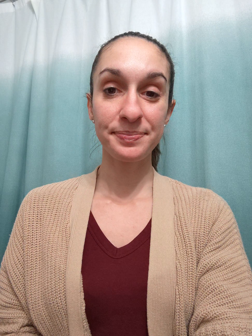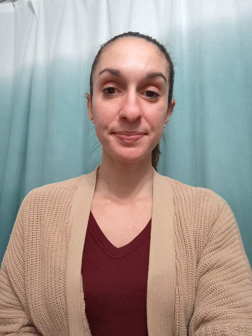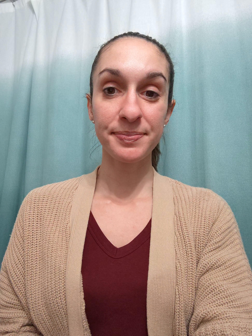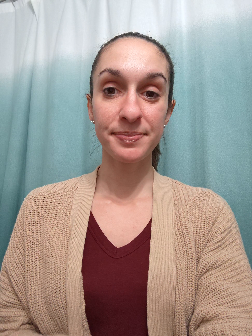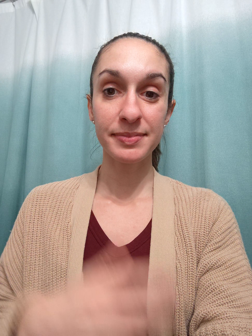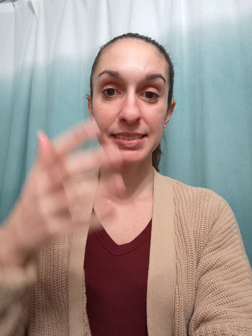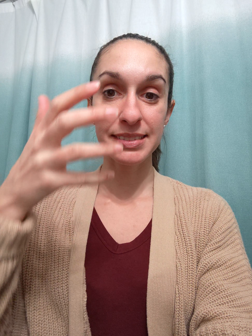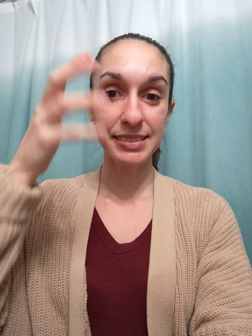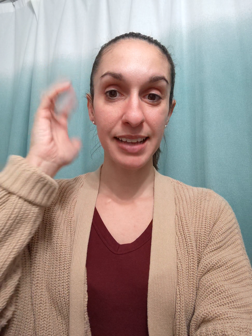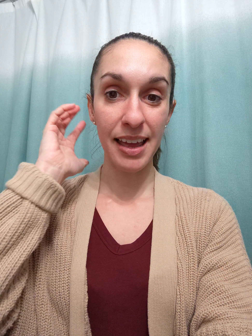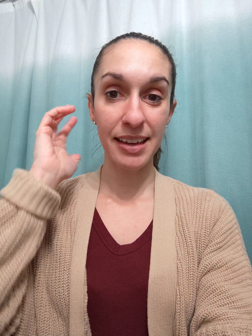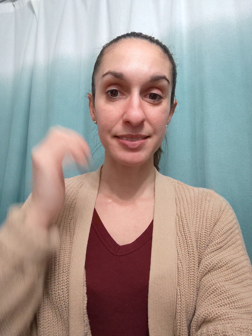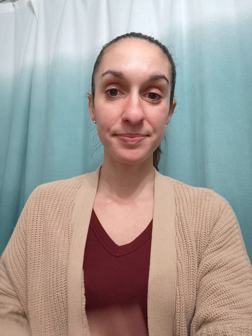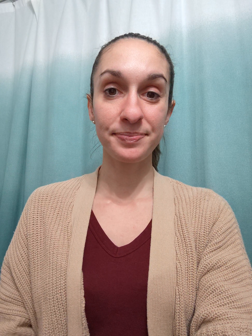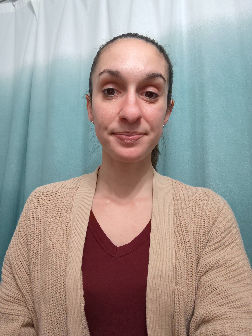lion